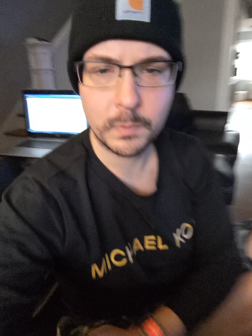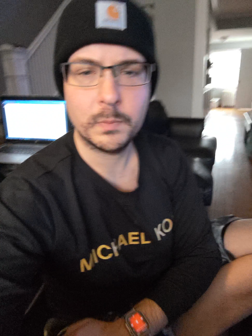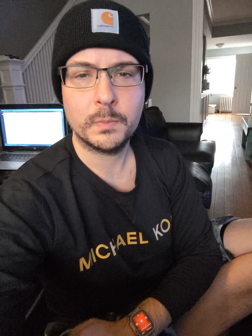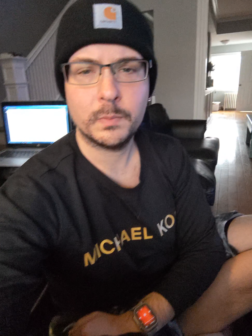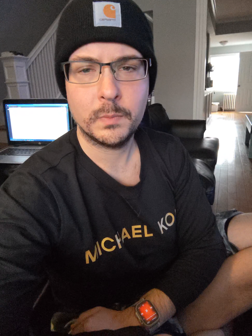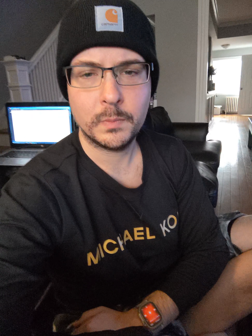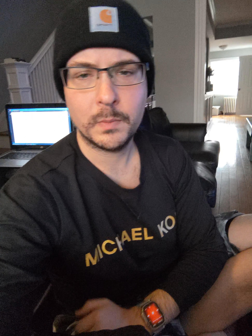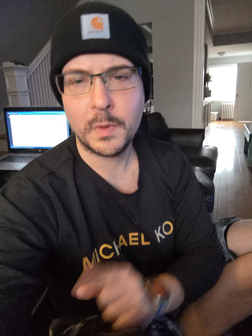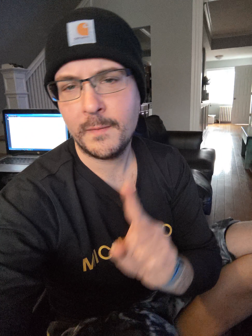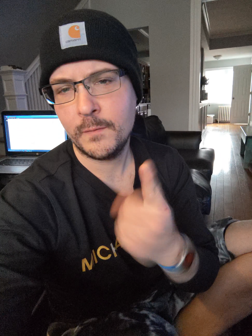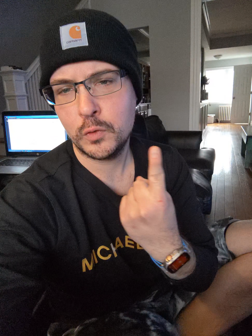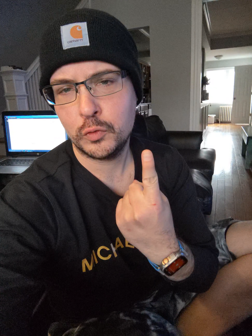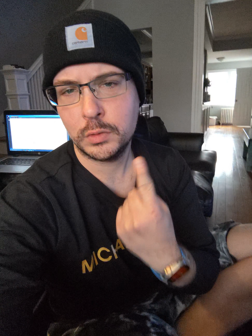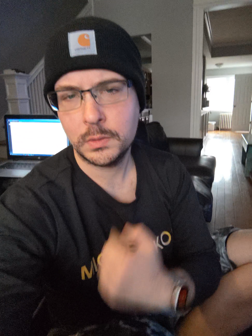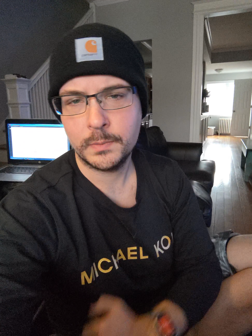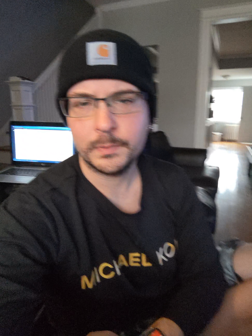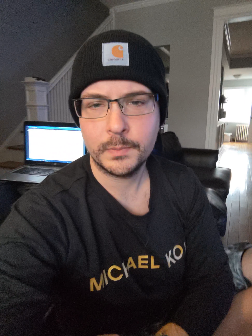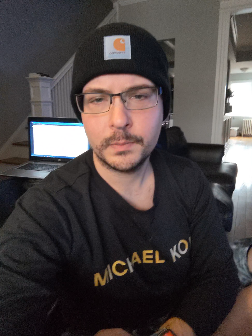first